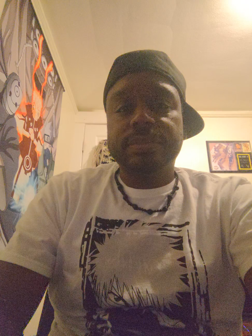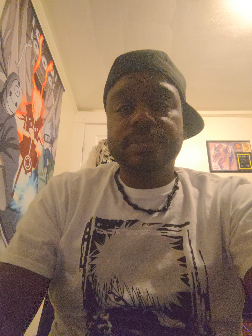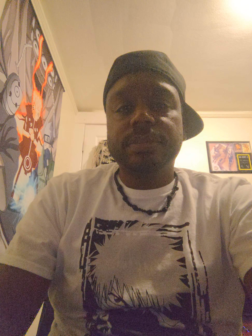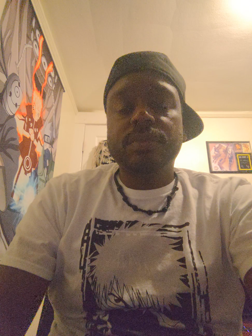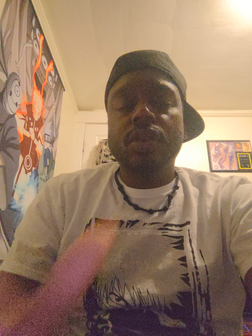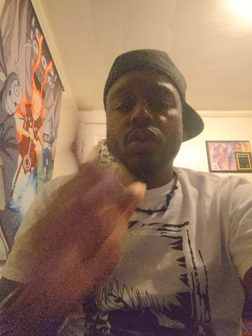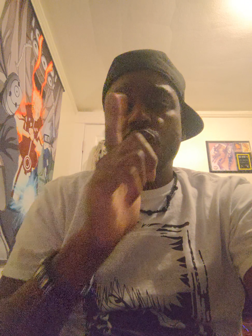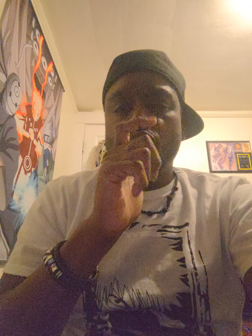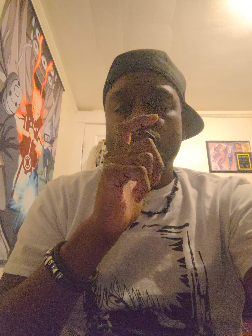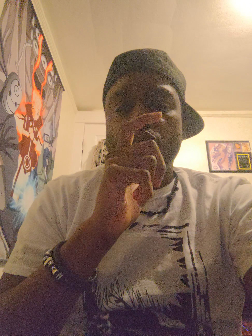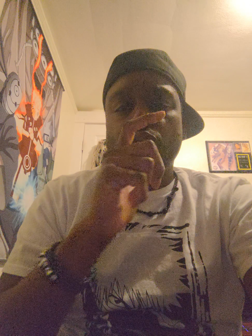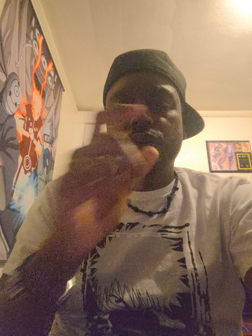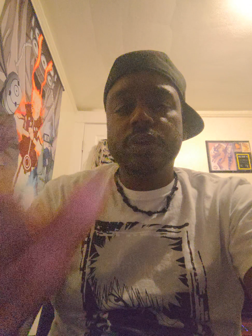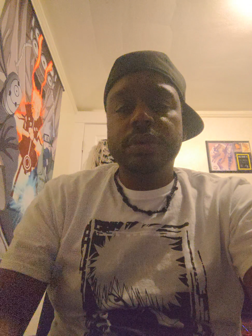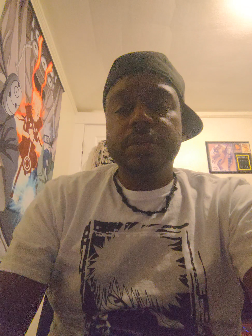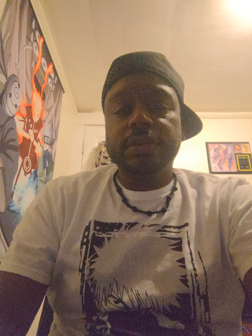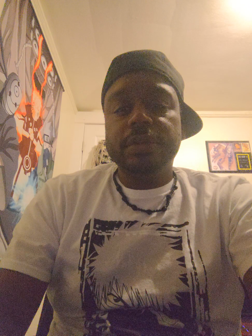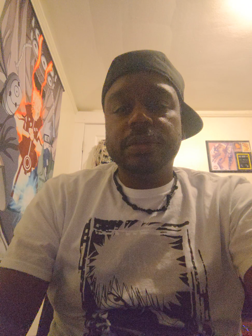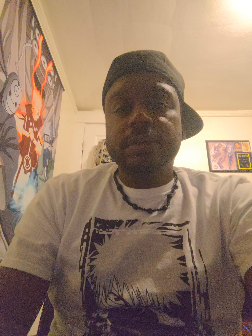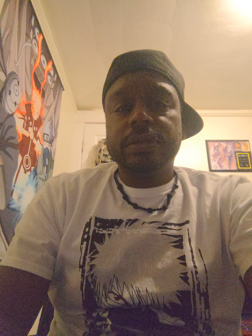who